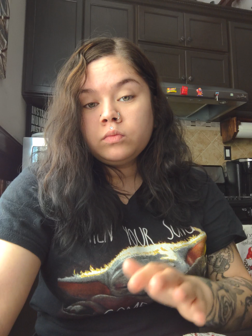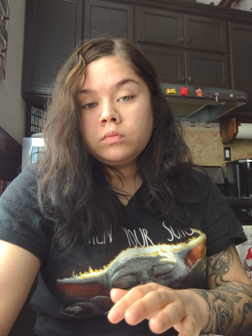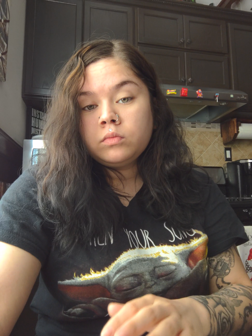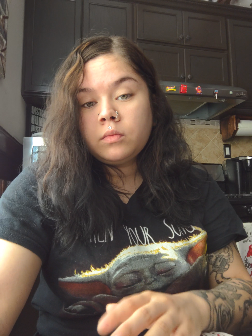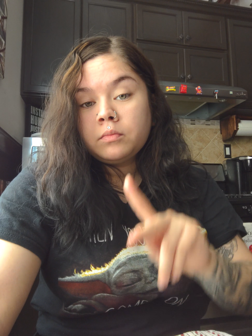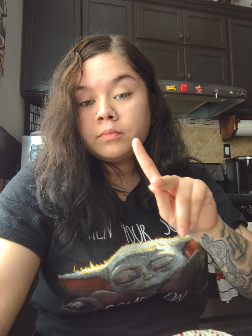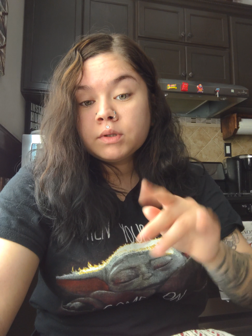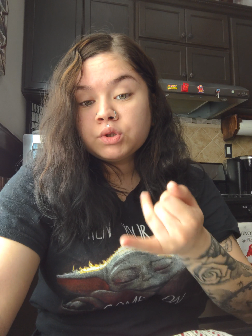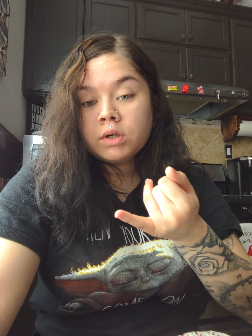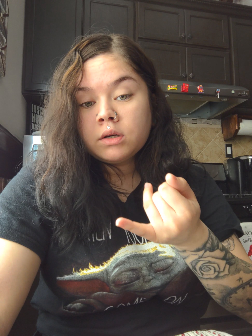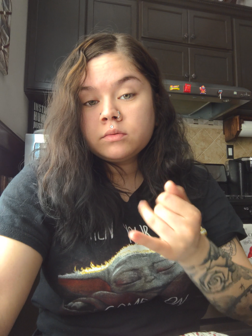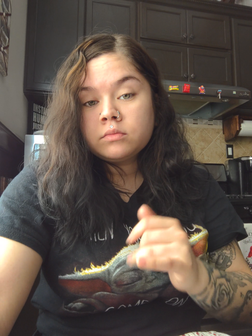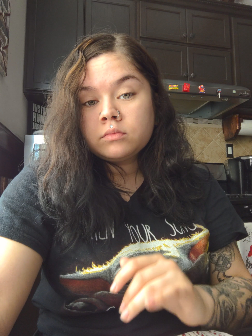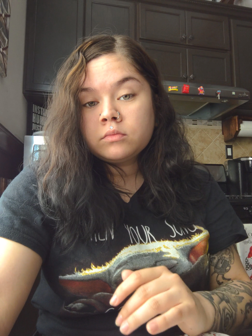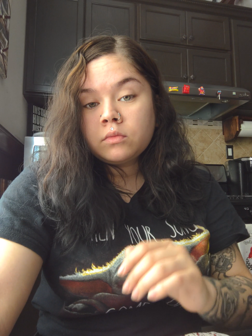pajamas